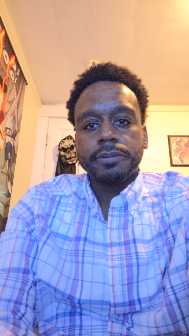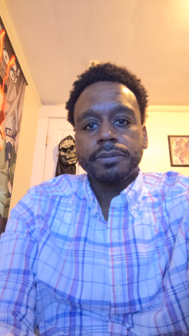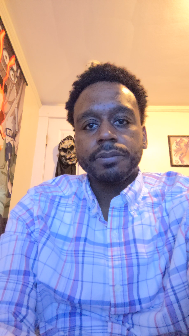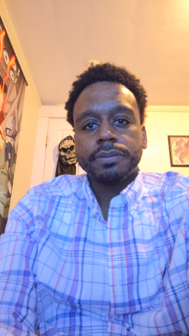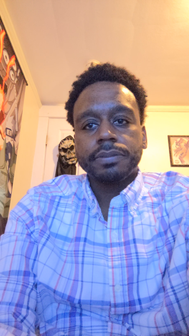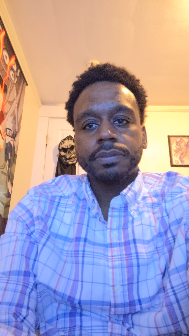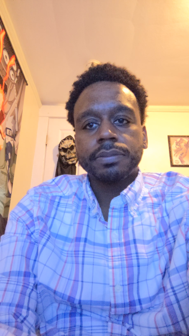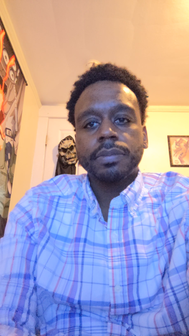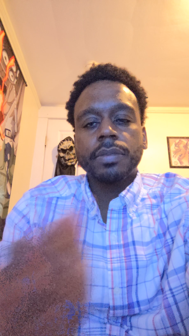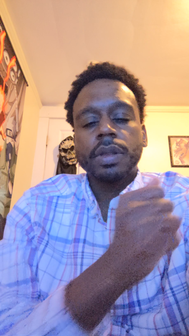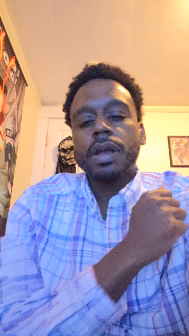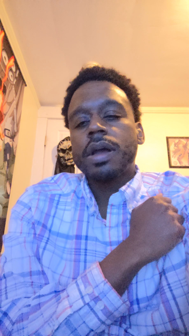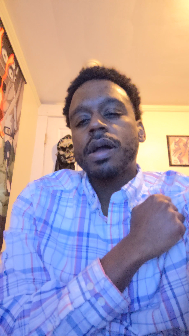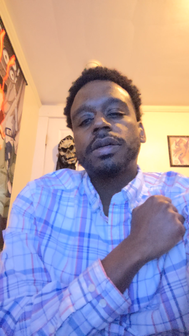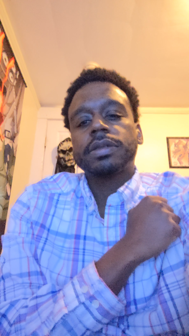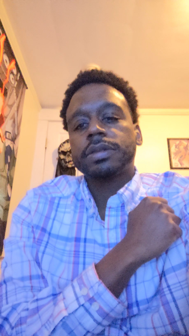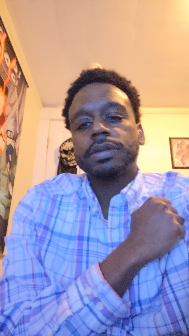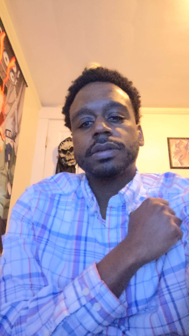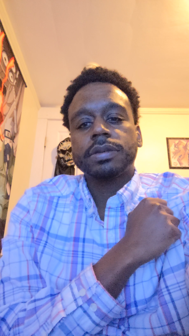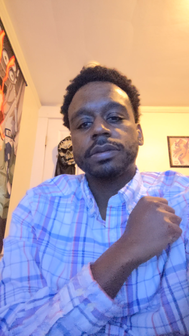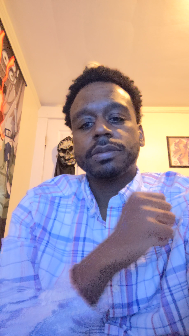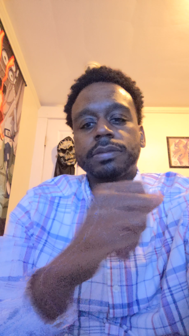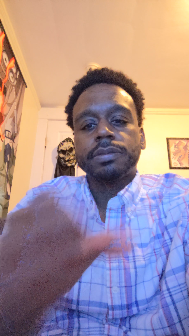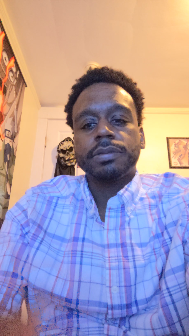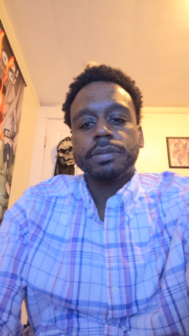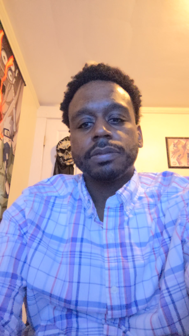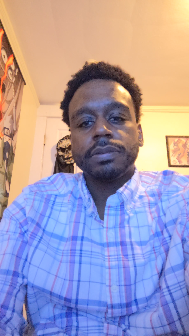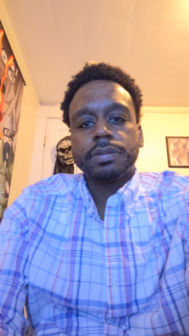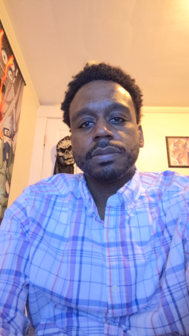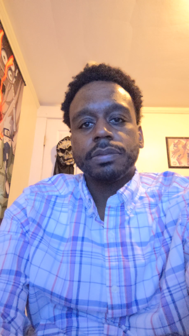hug